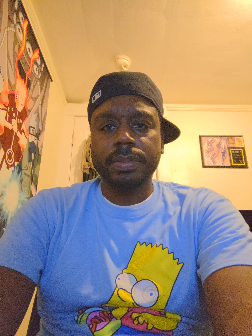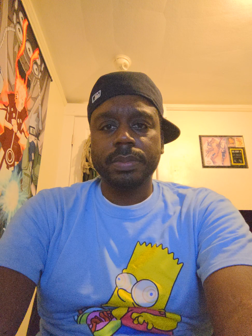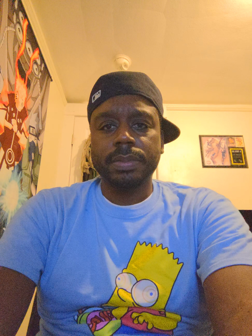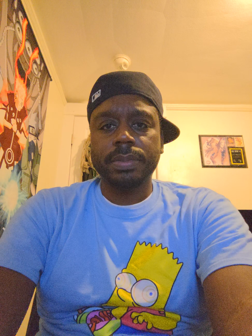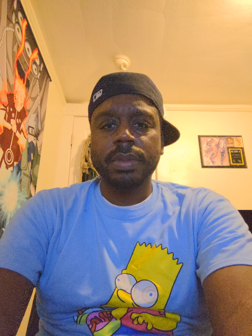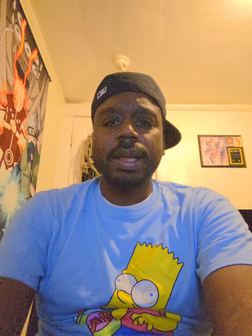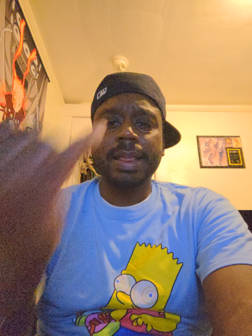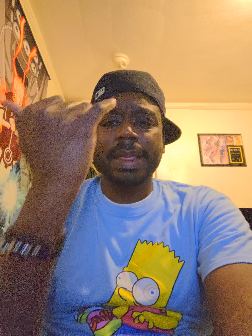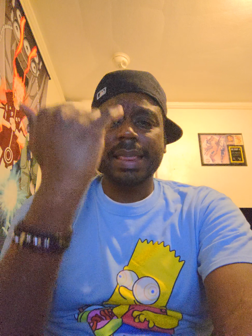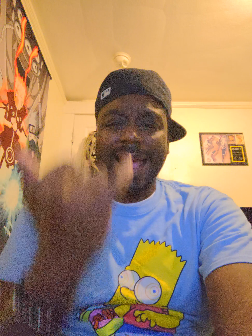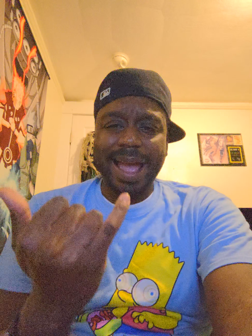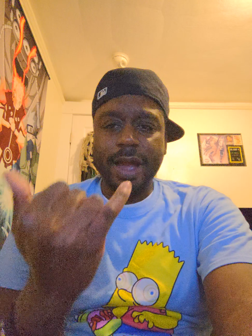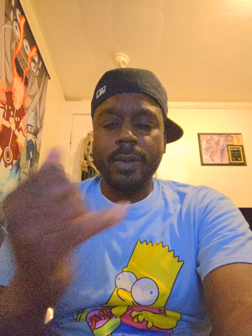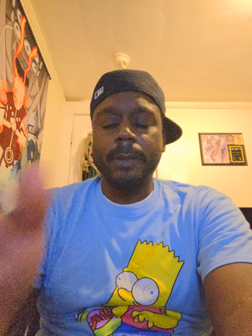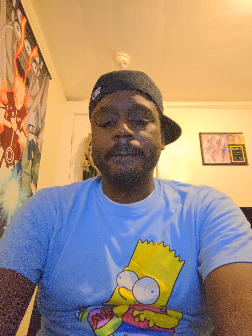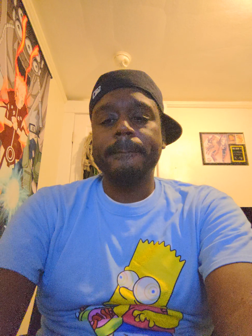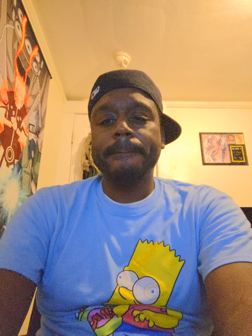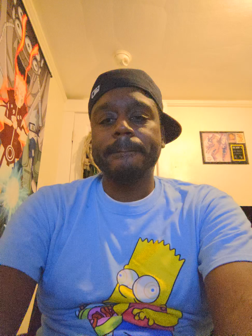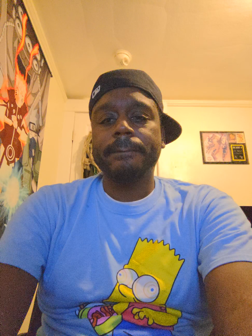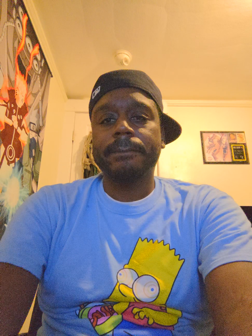now